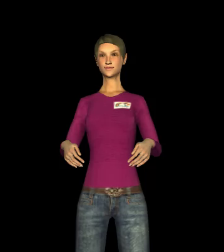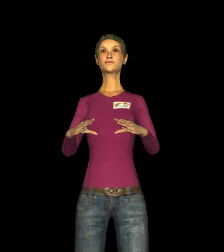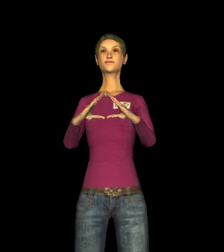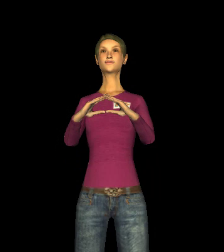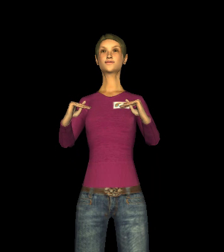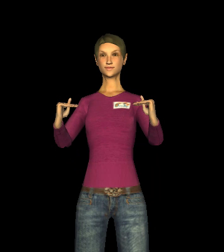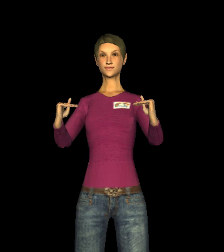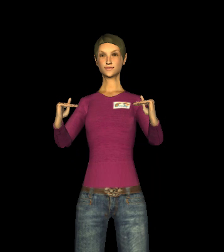هادئ